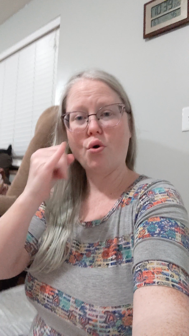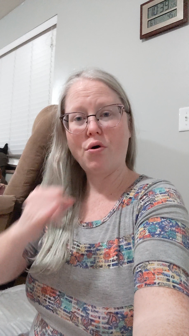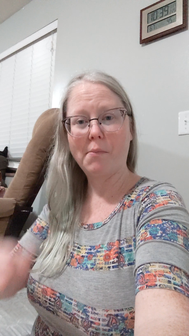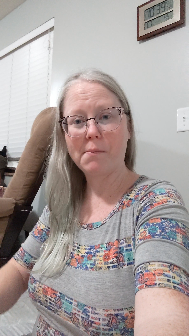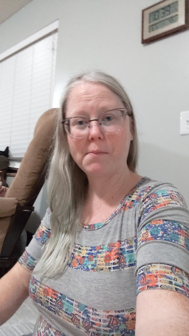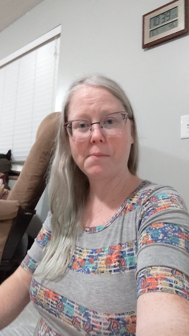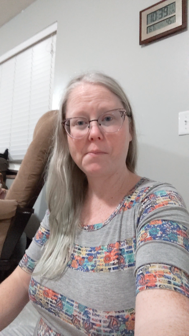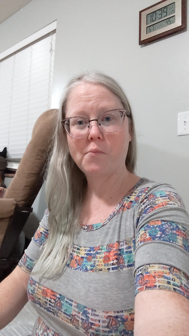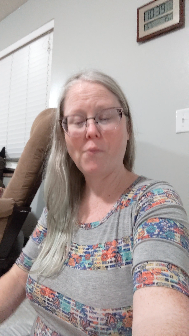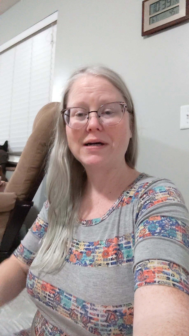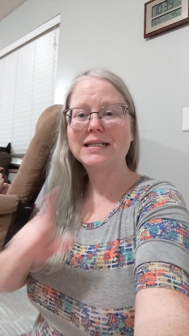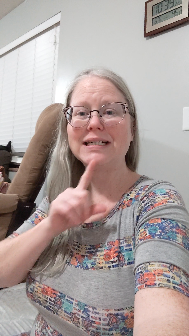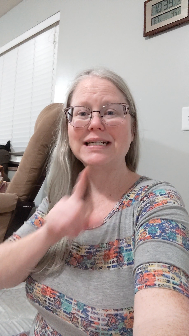is